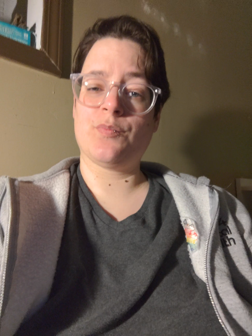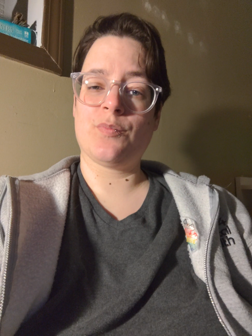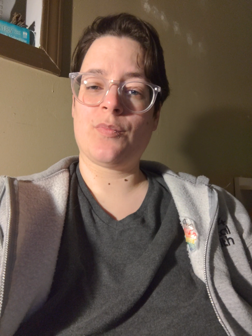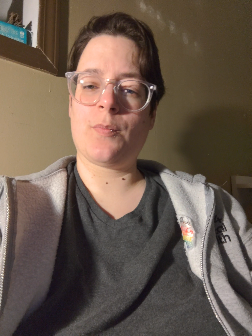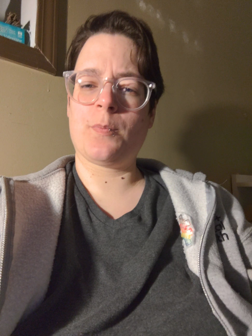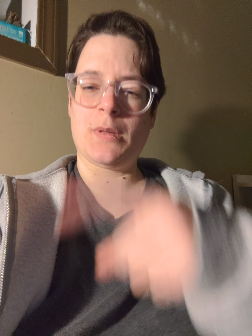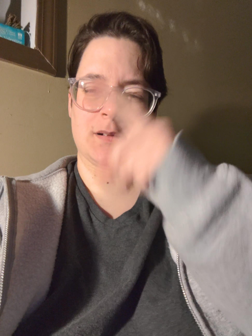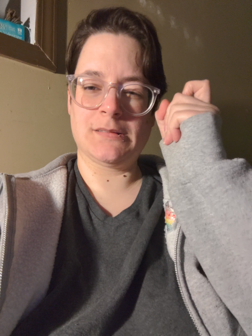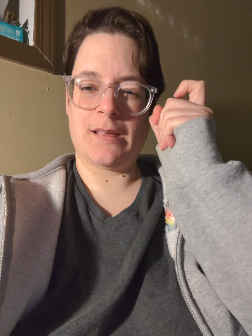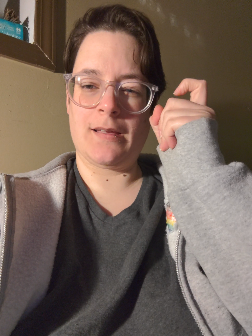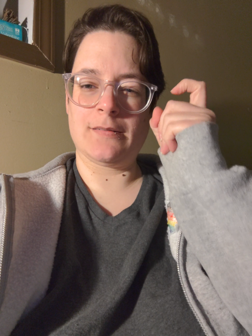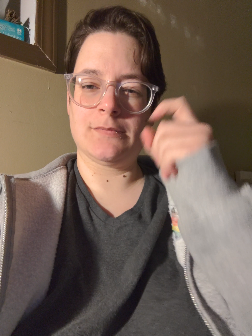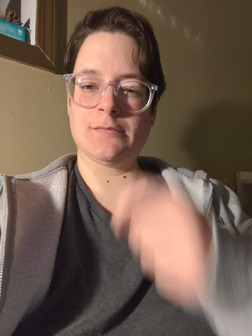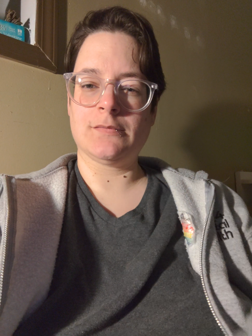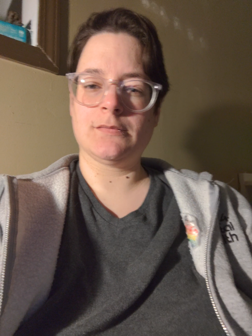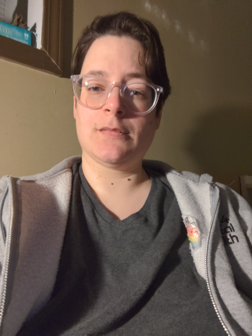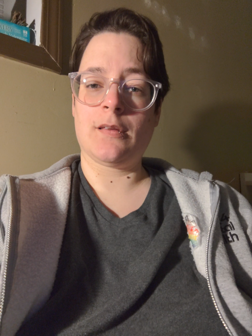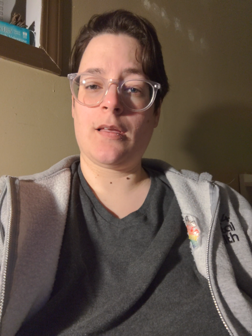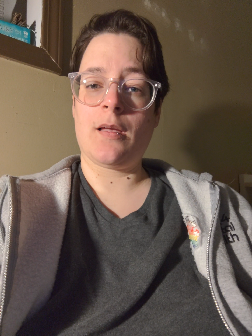because